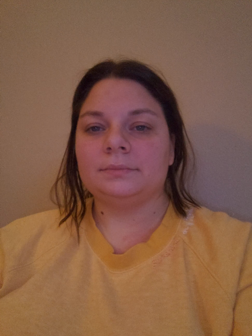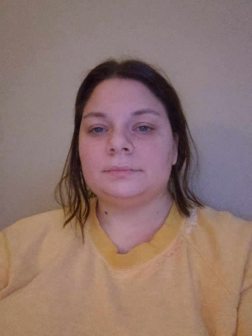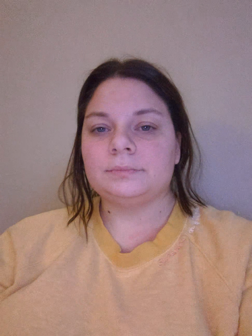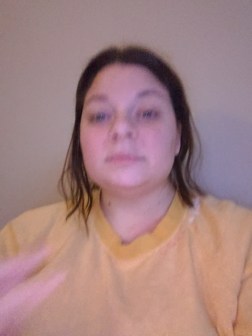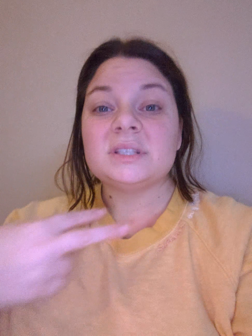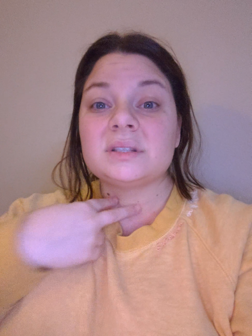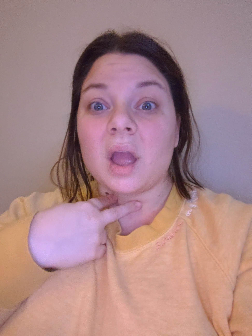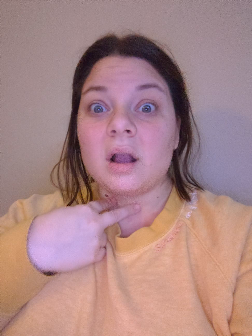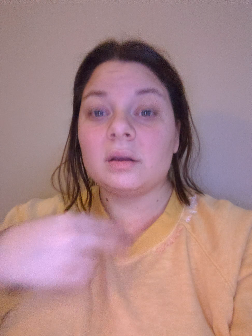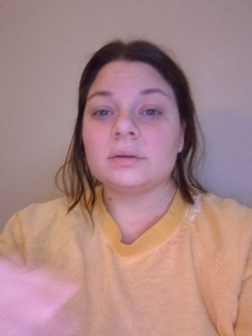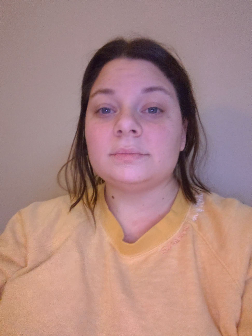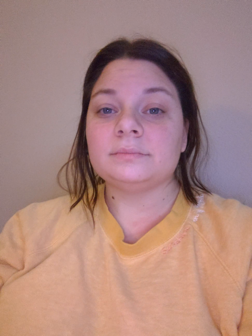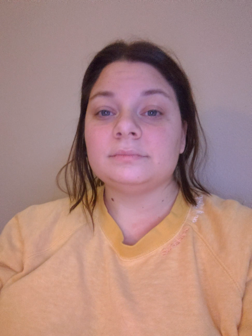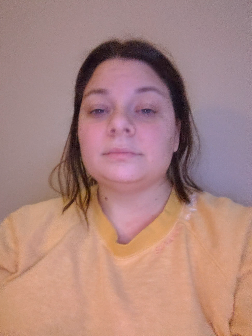stuck